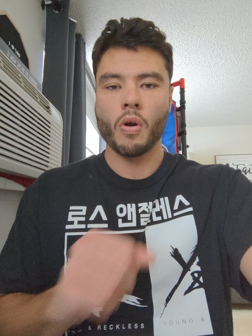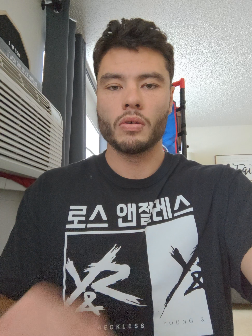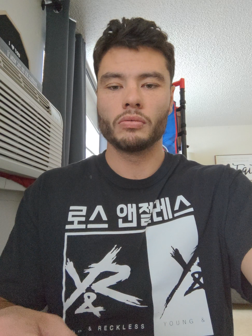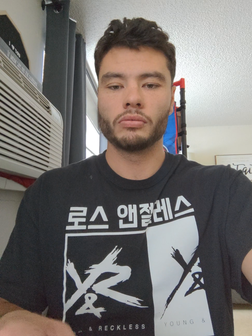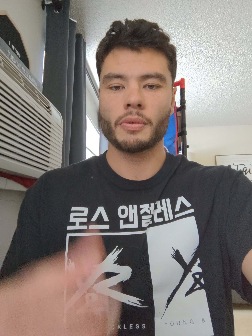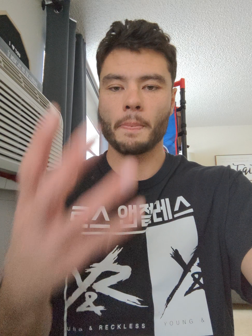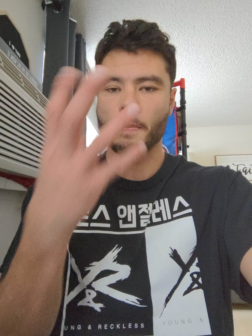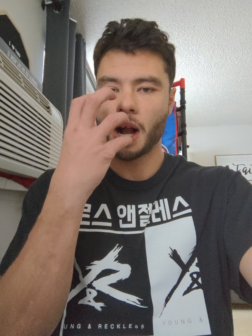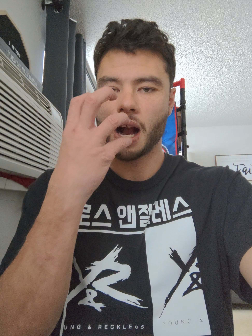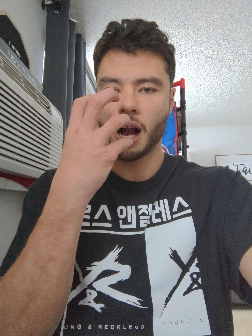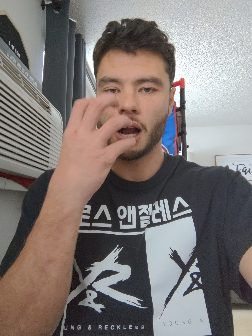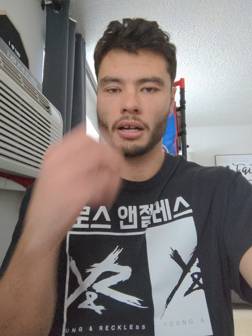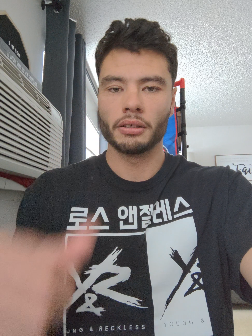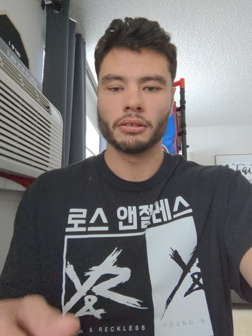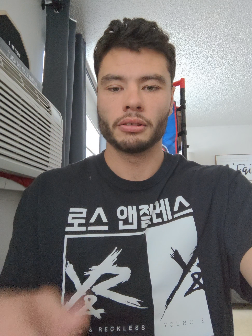mad